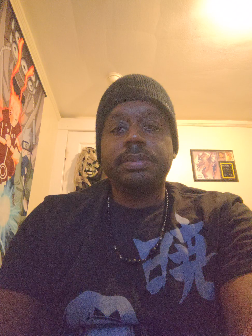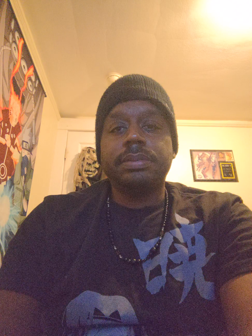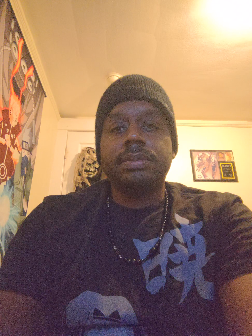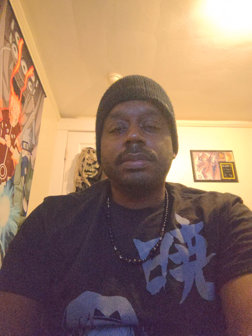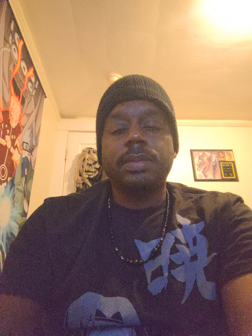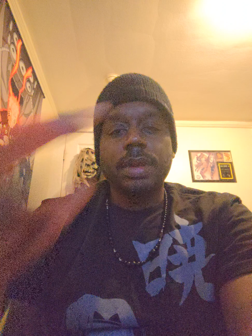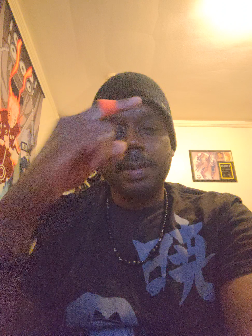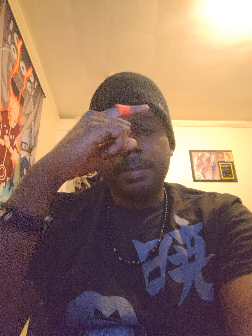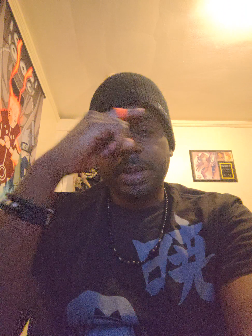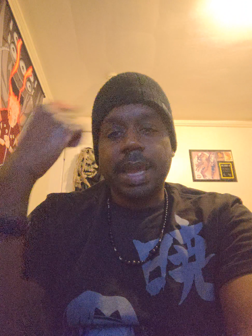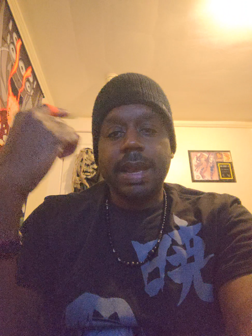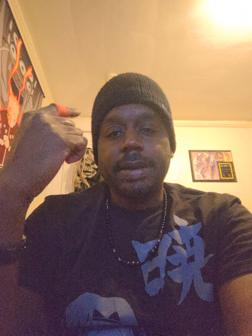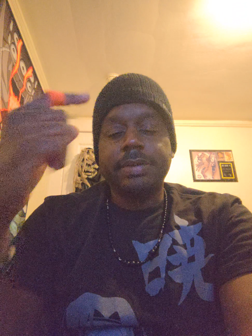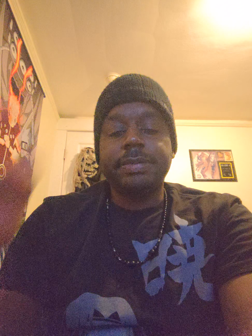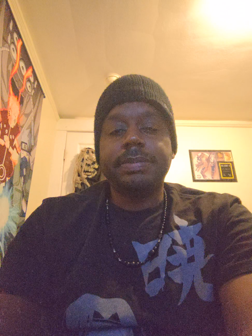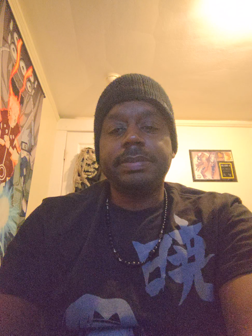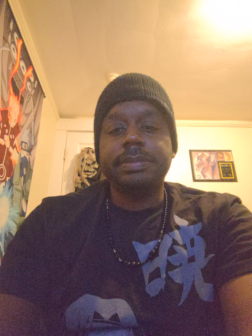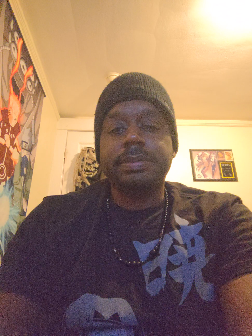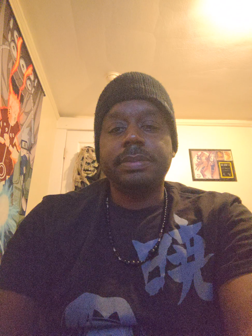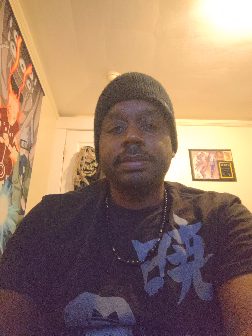black